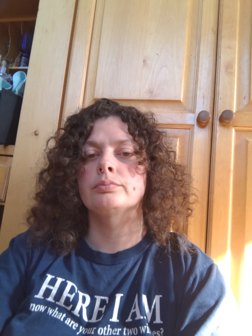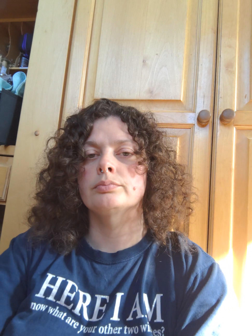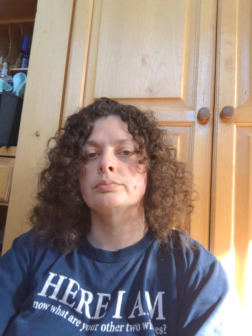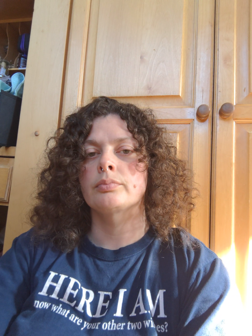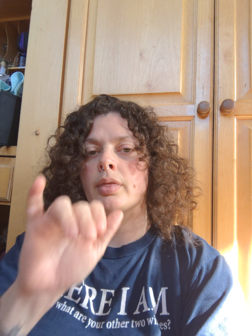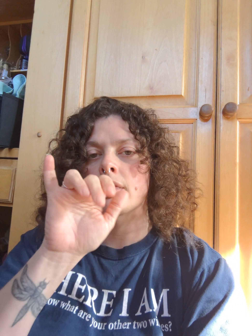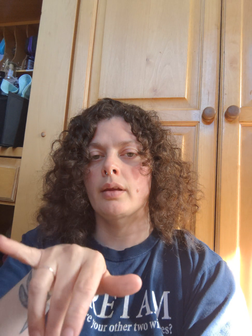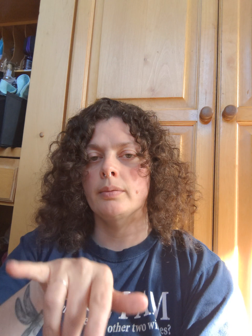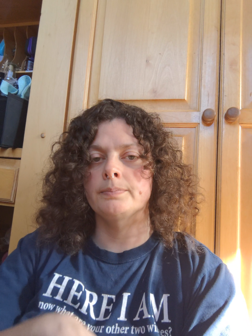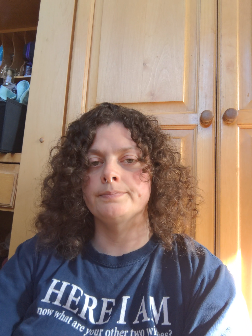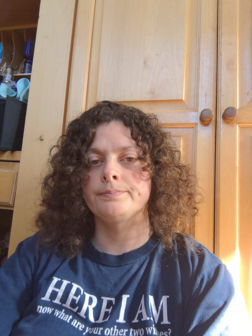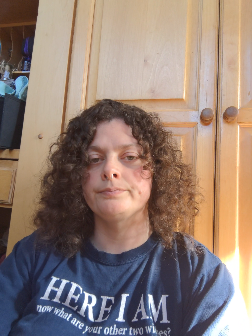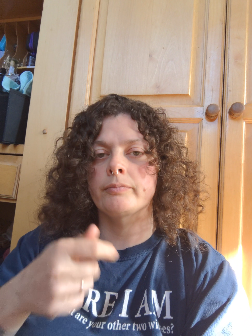that